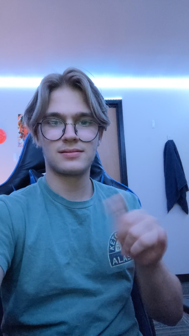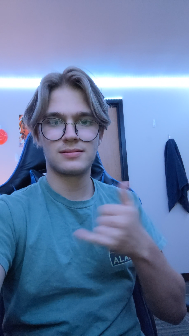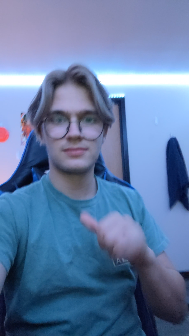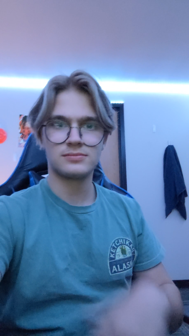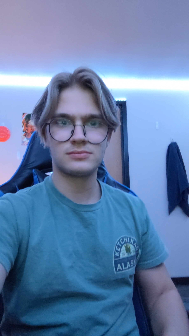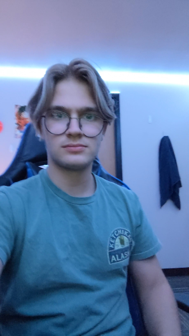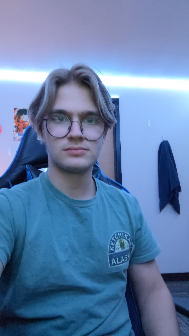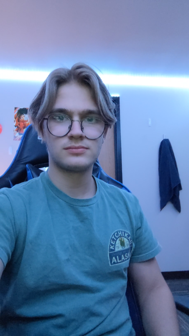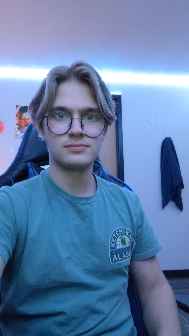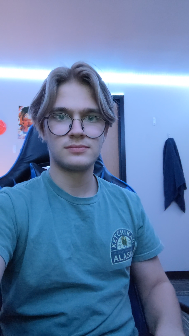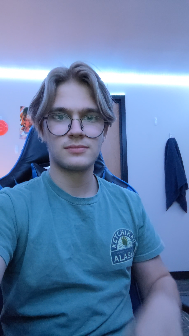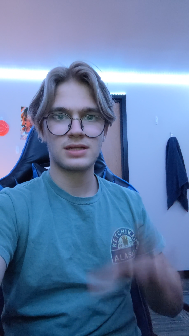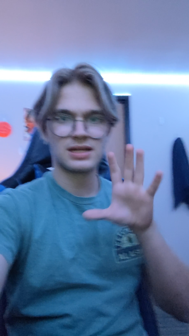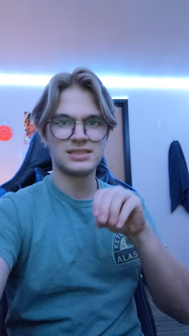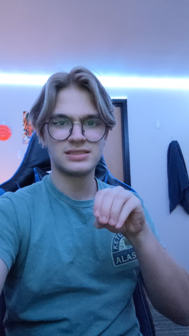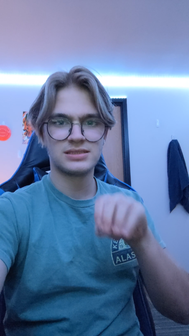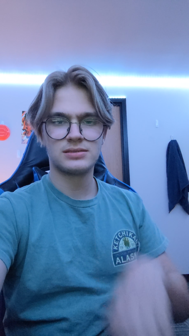bite